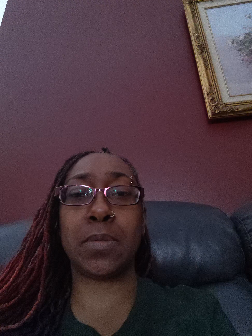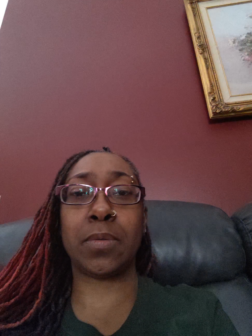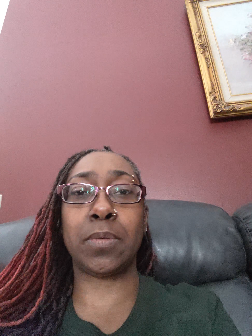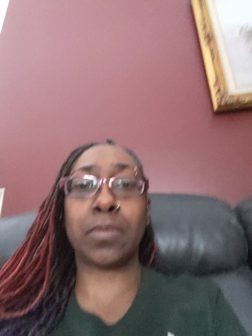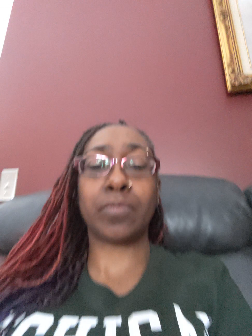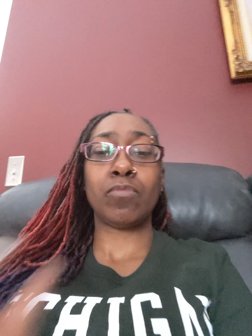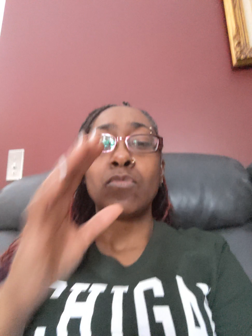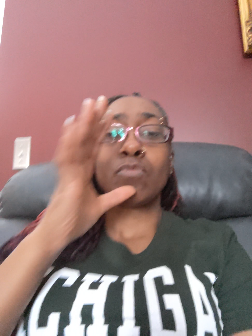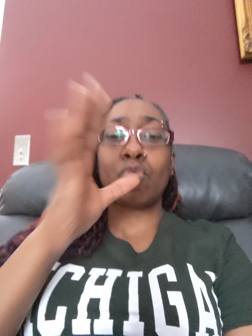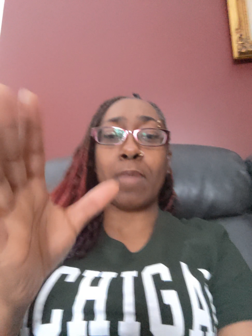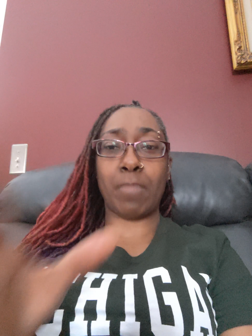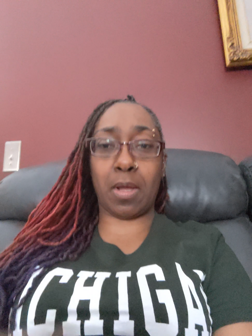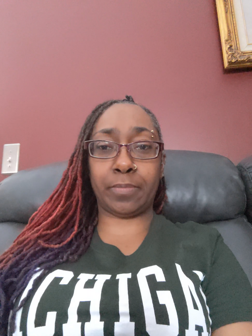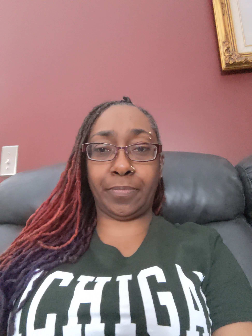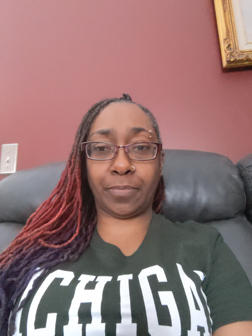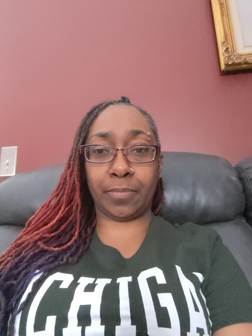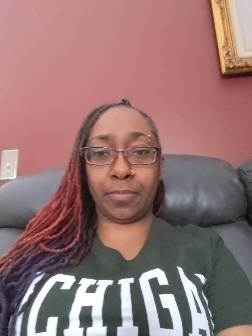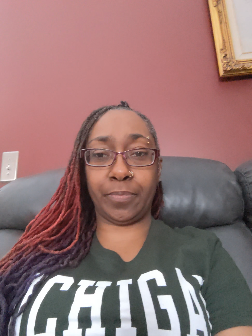grandma